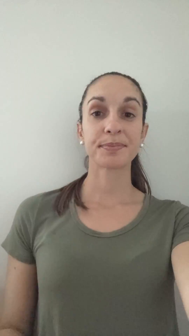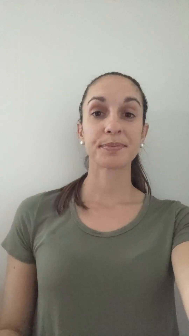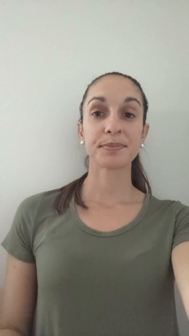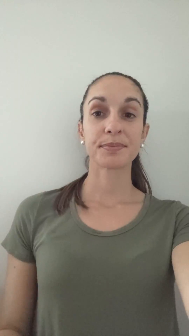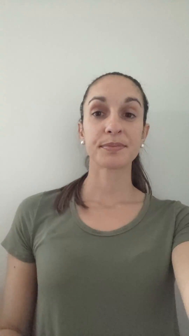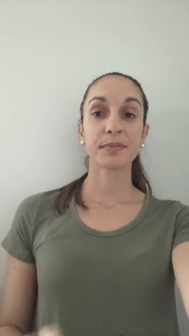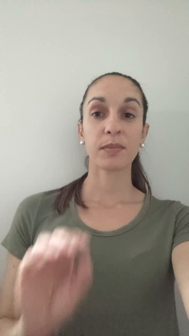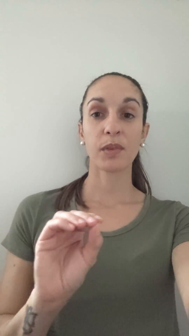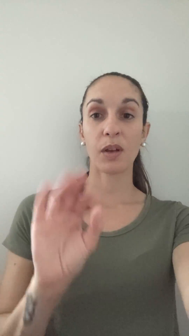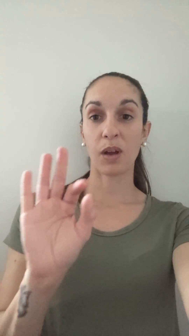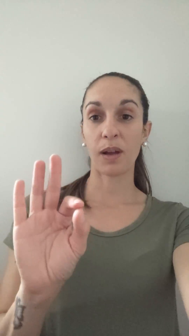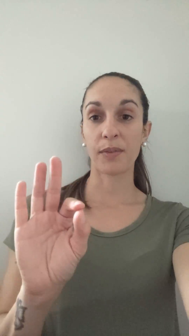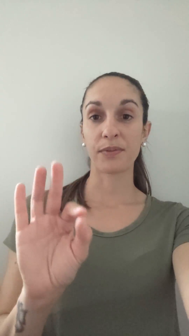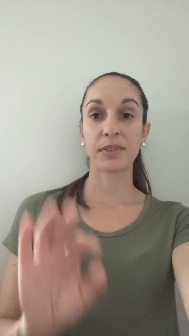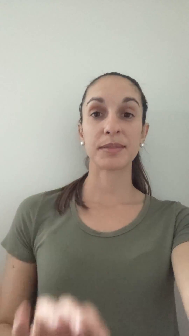of